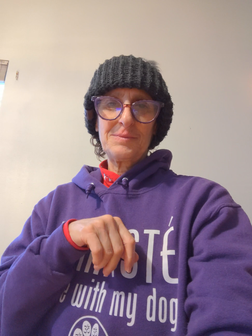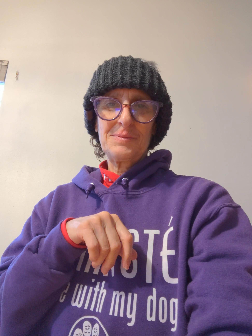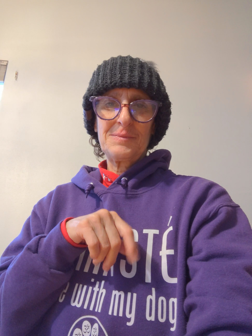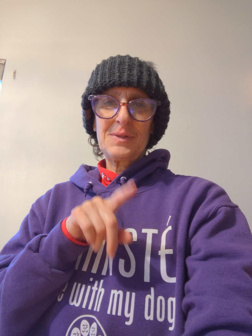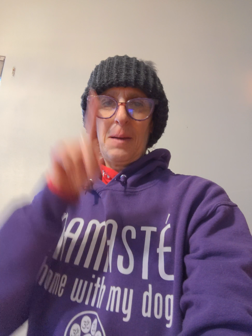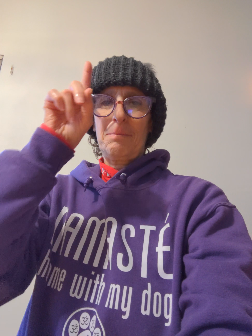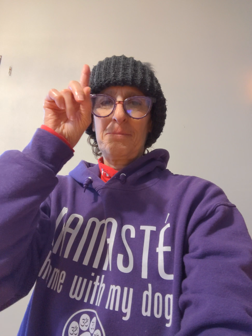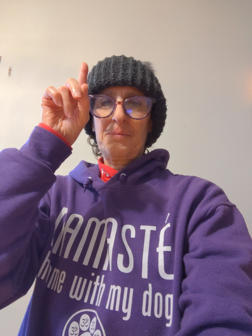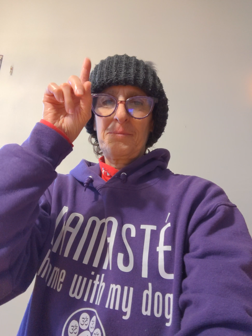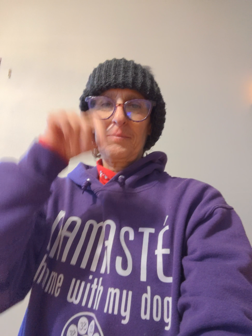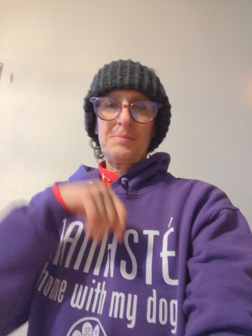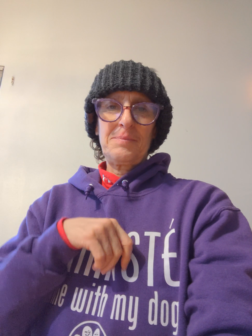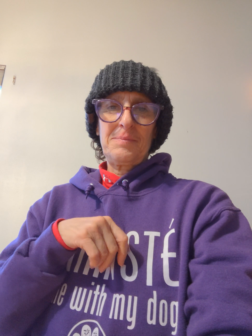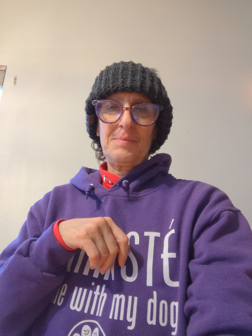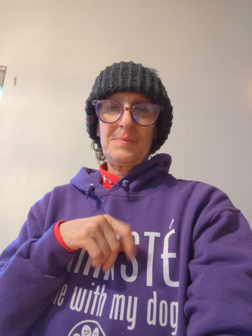up